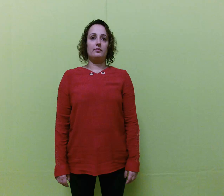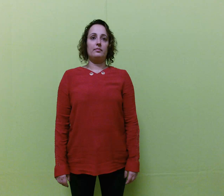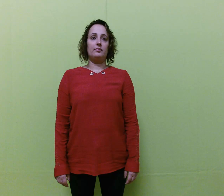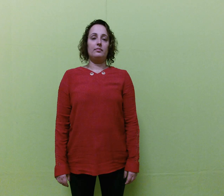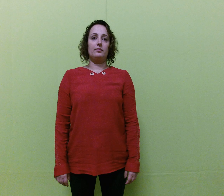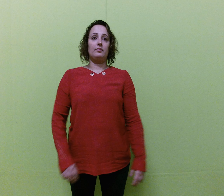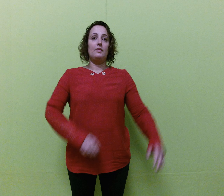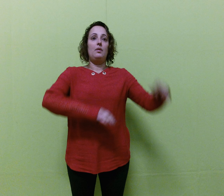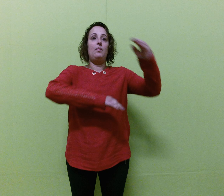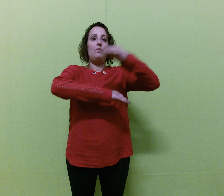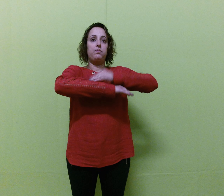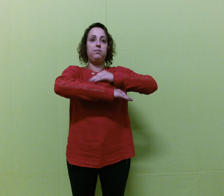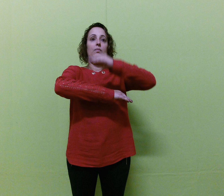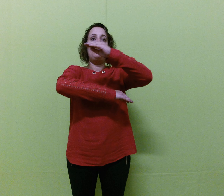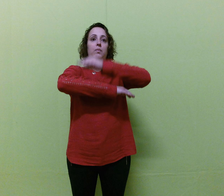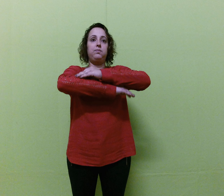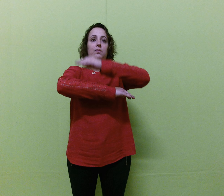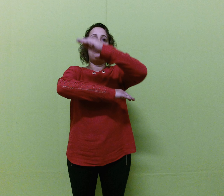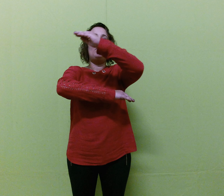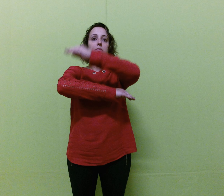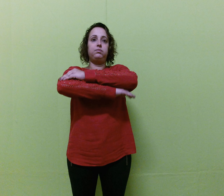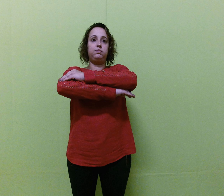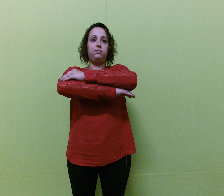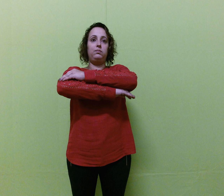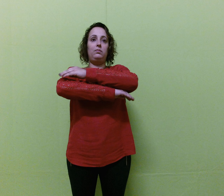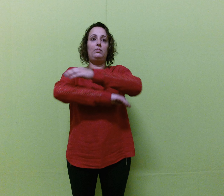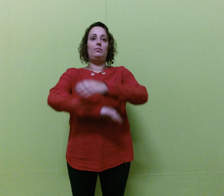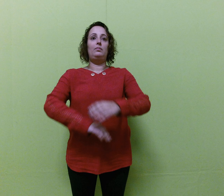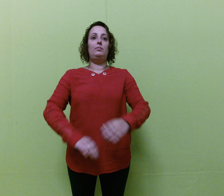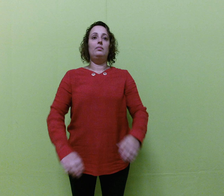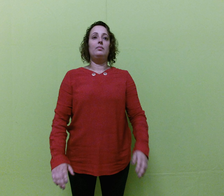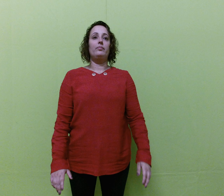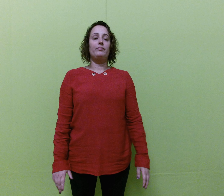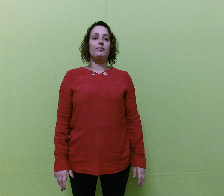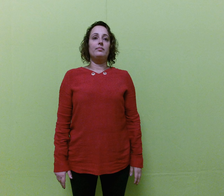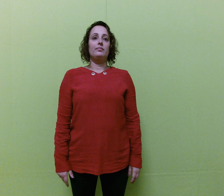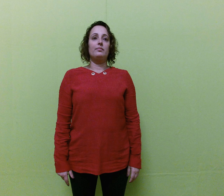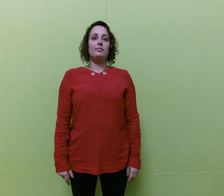sapo